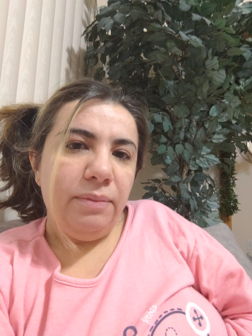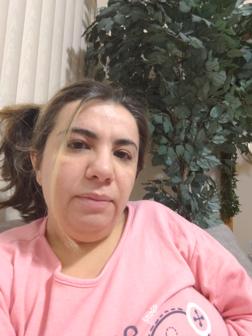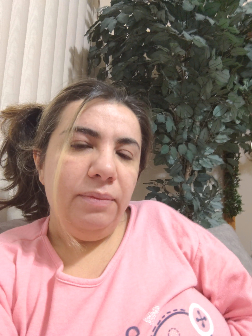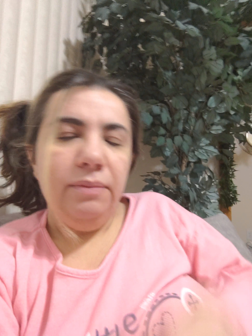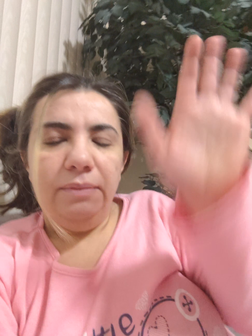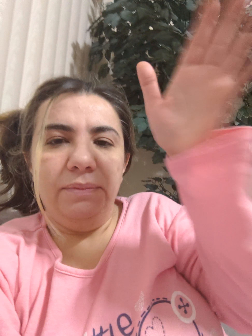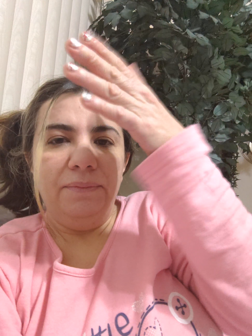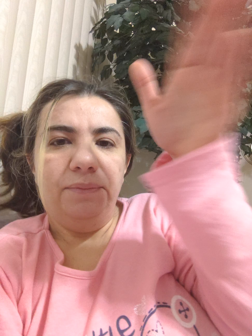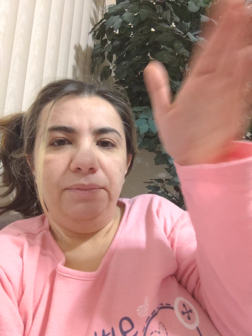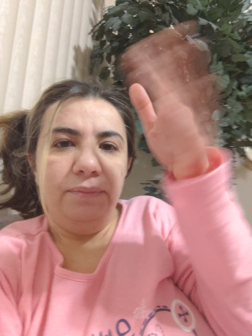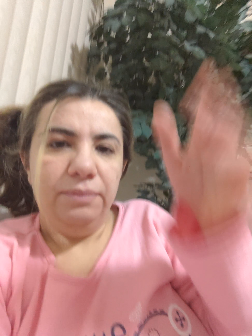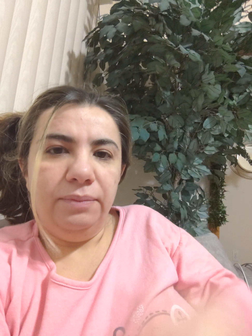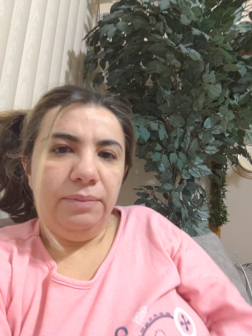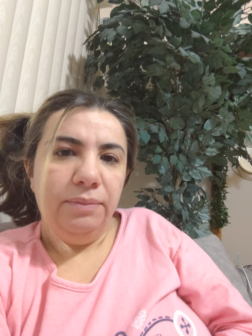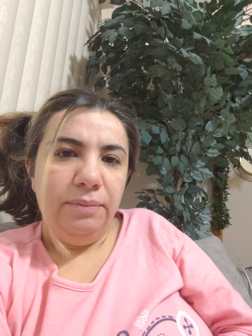flag